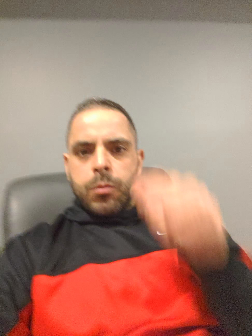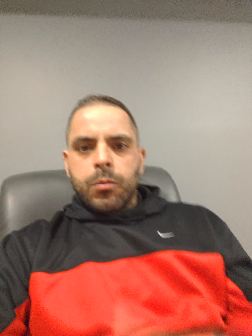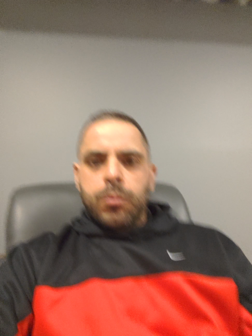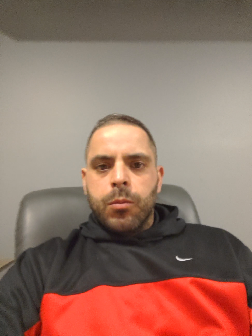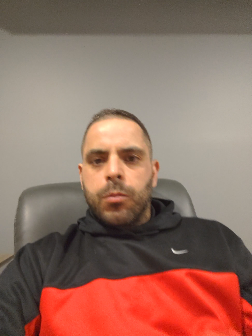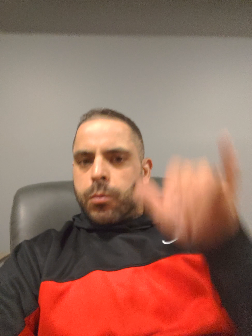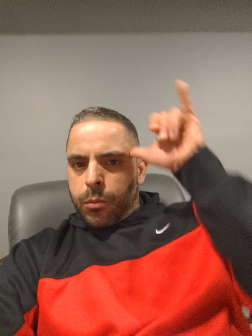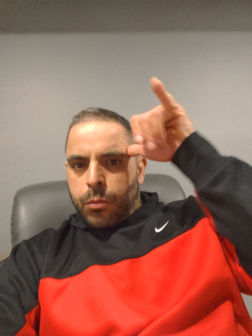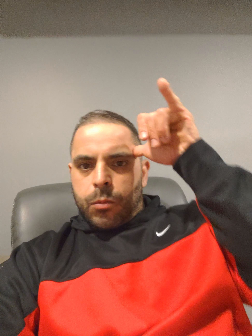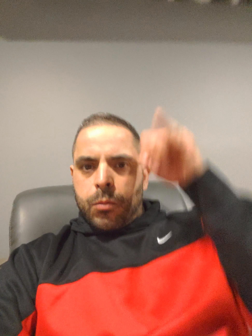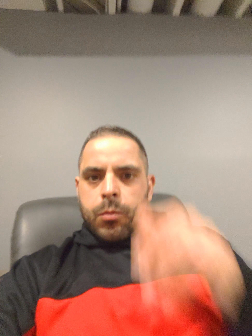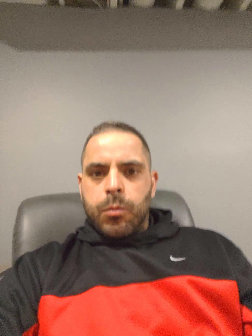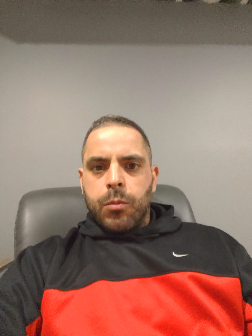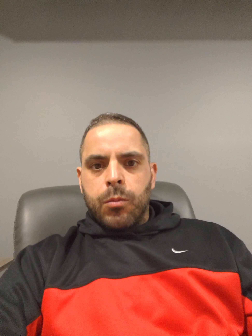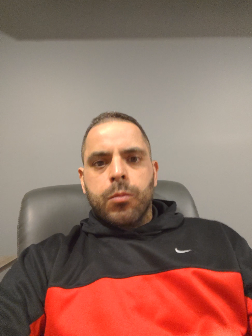cow